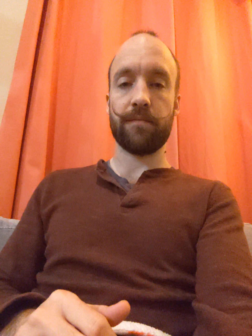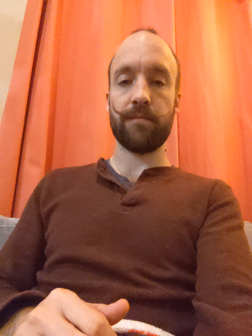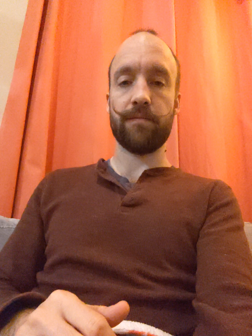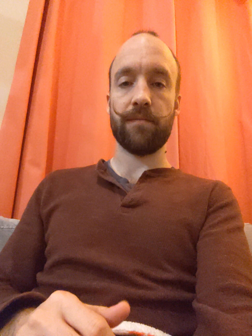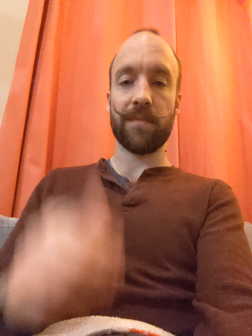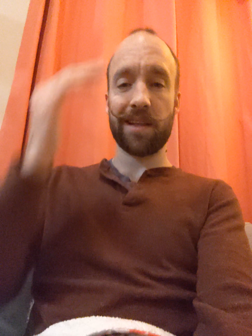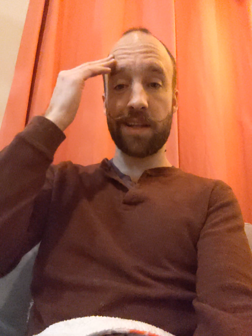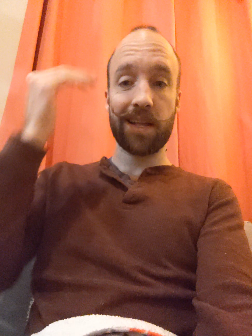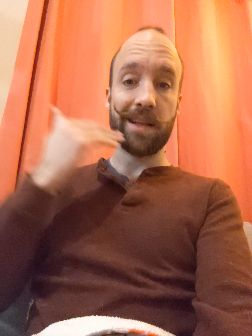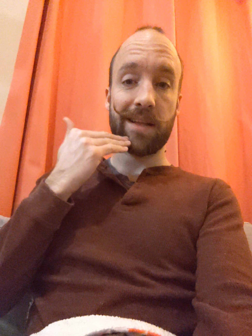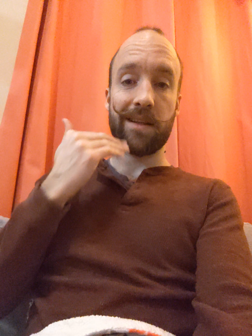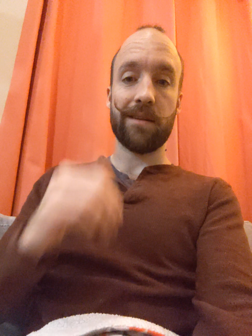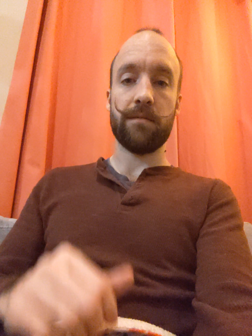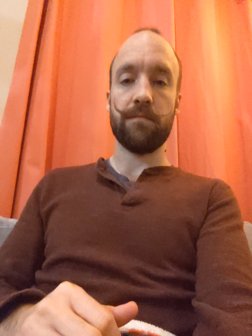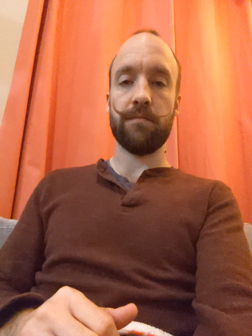head